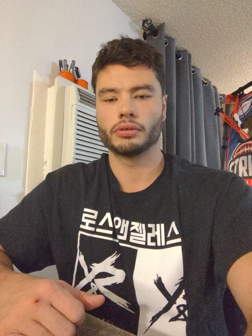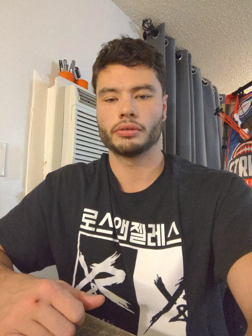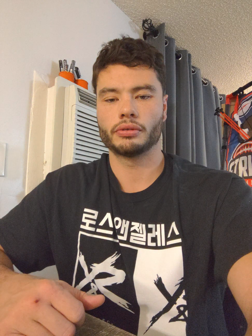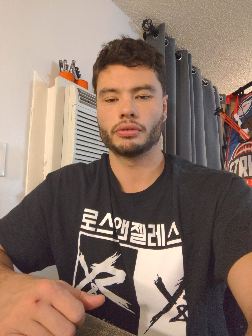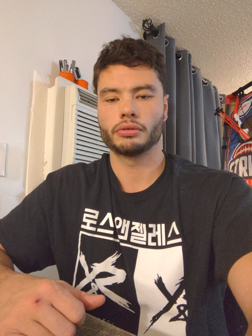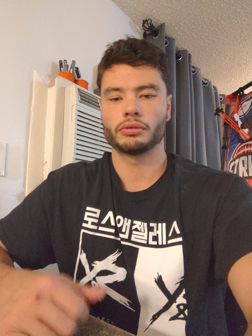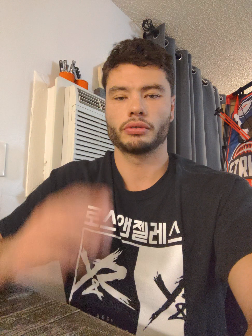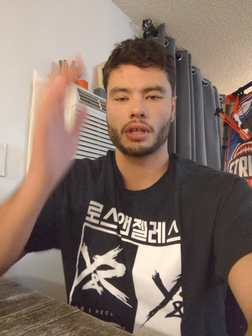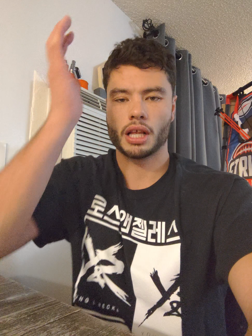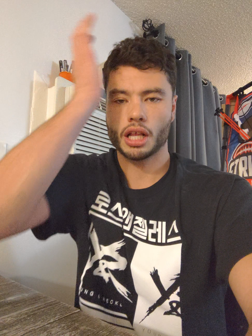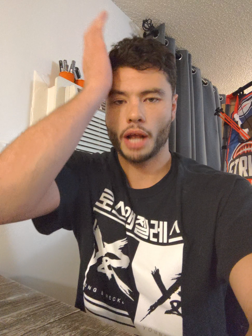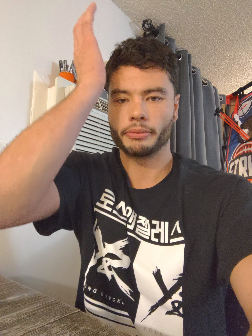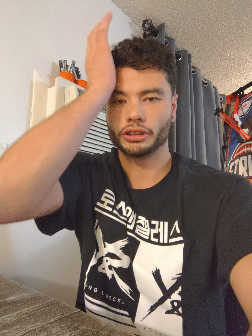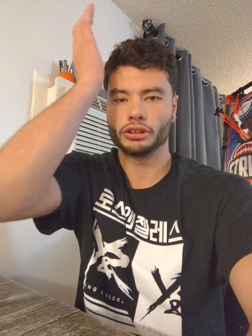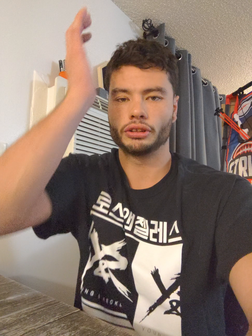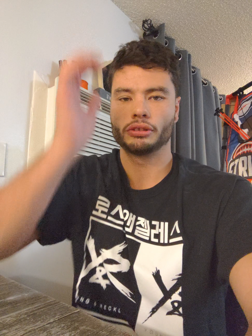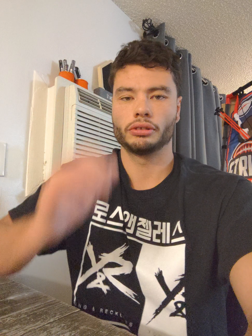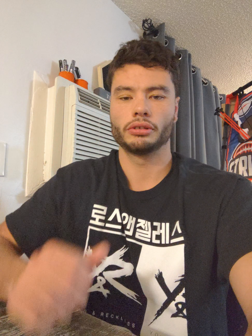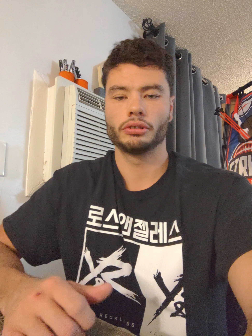grandpa